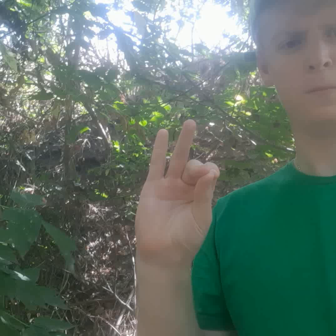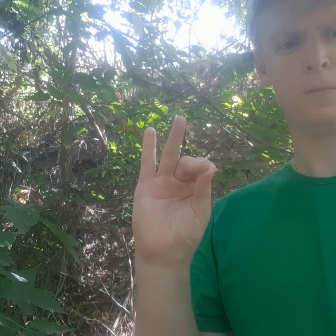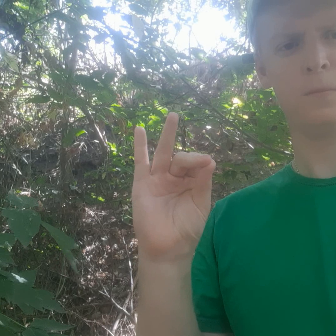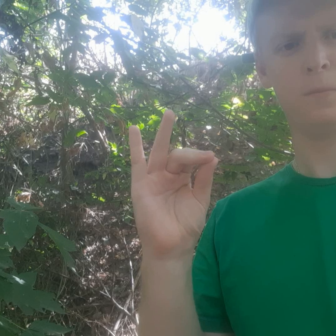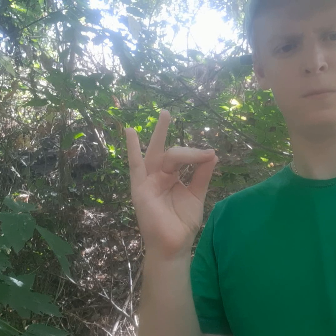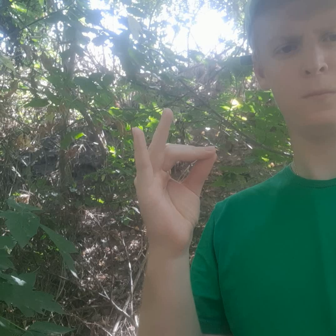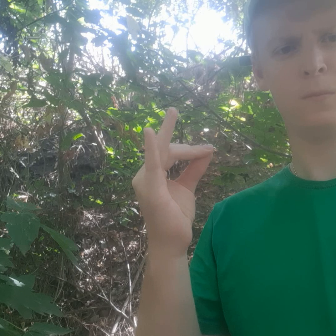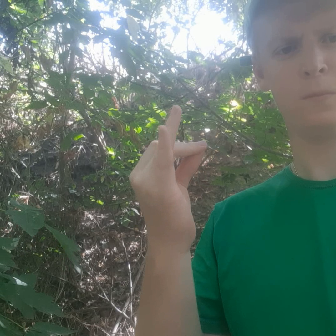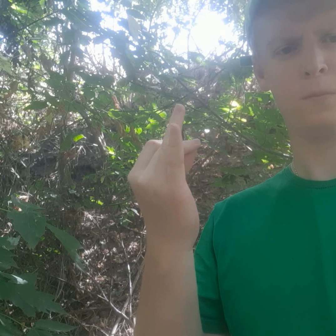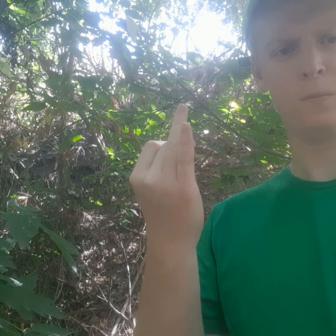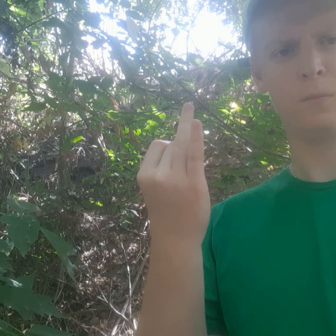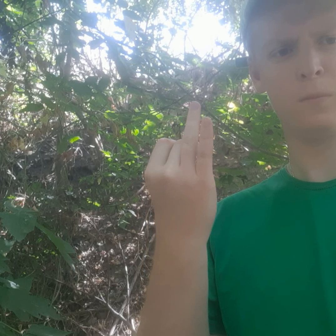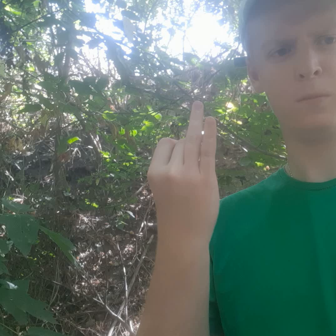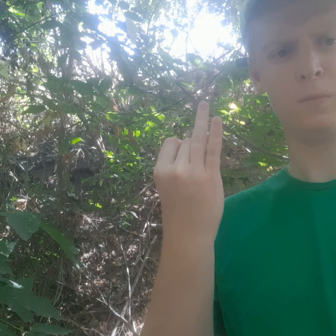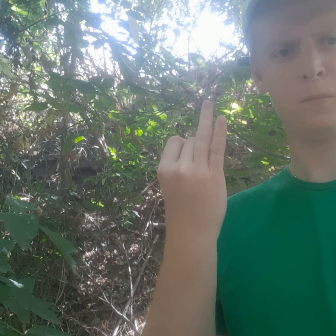Й